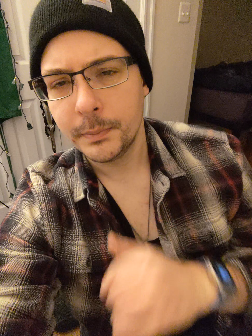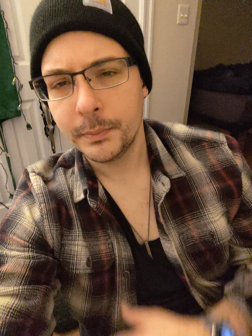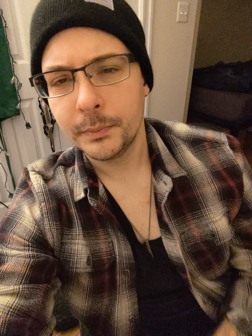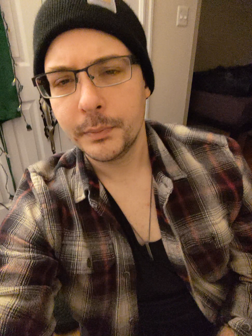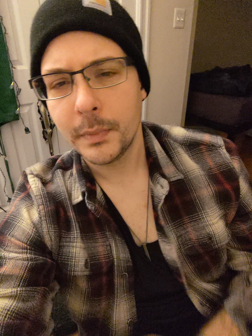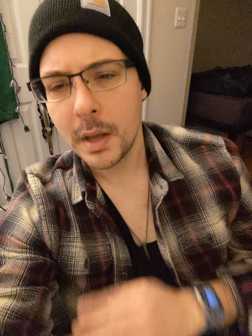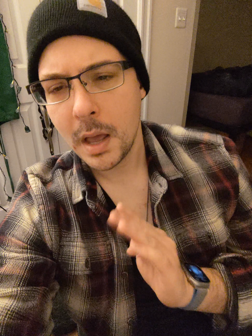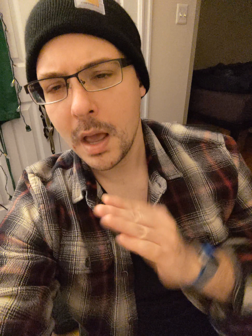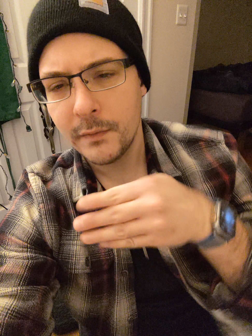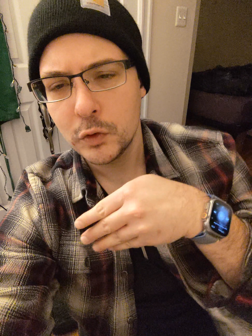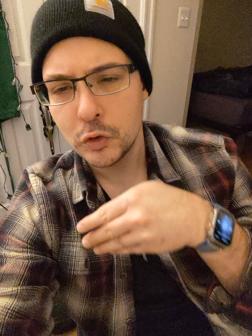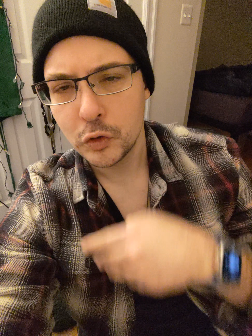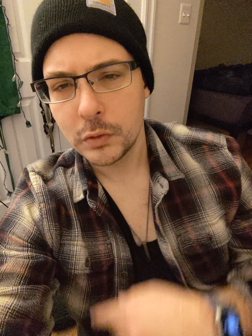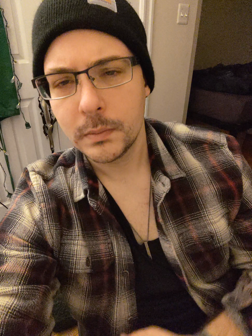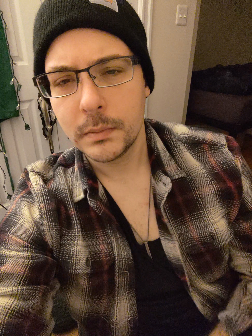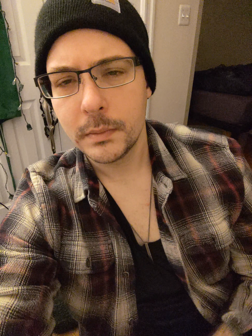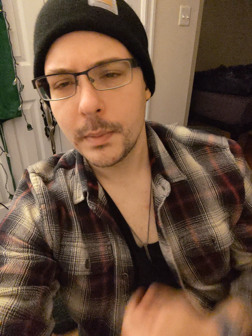after